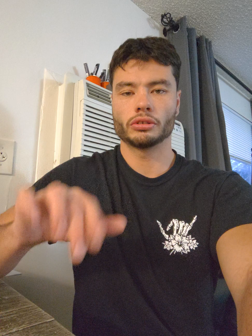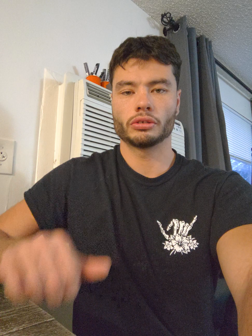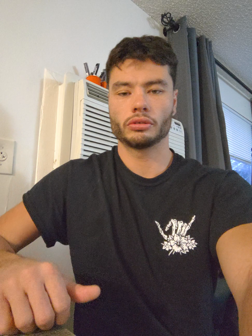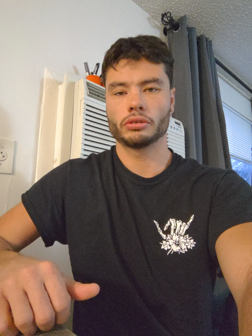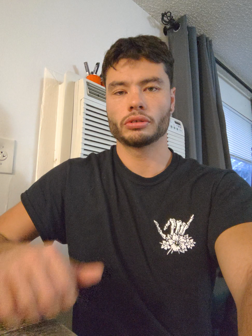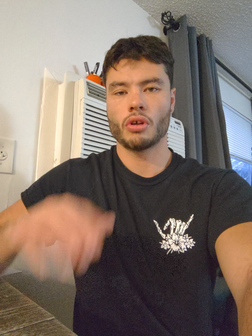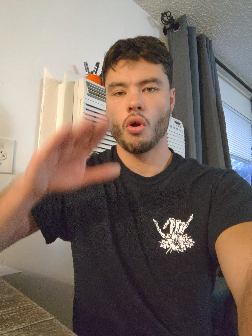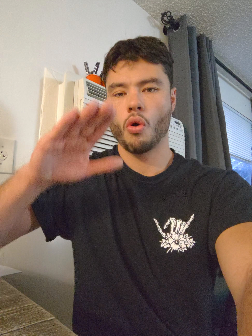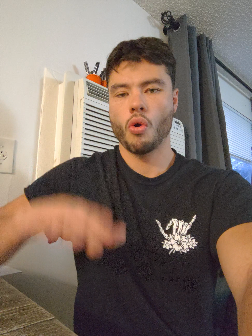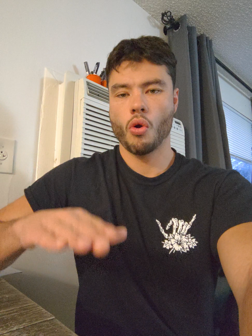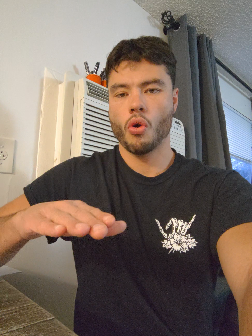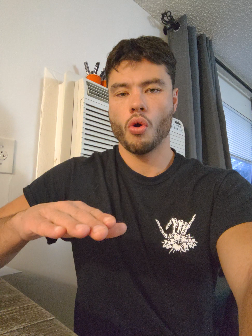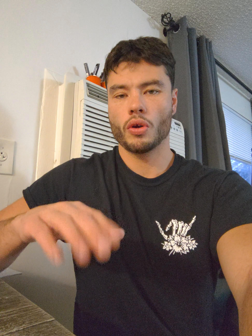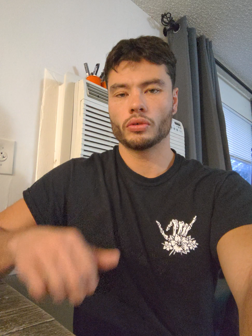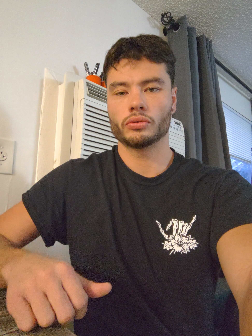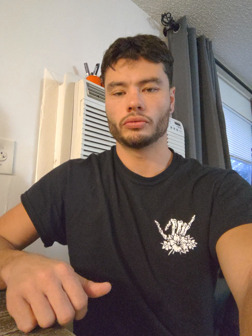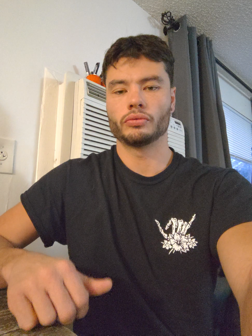on